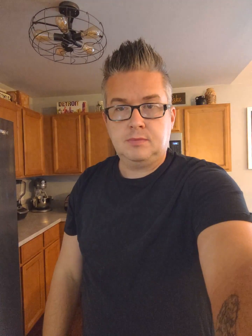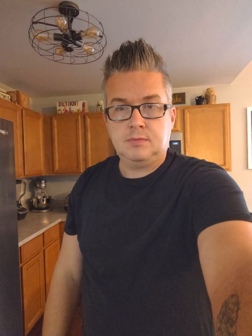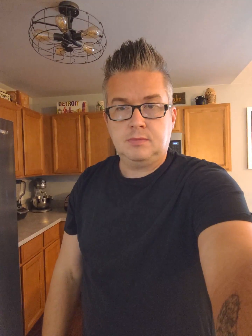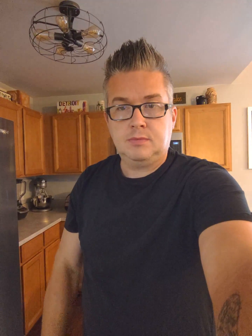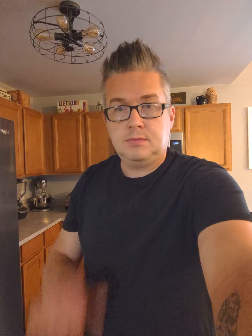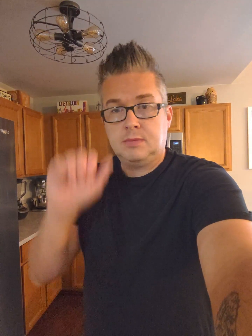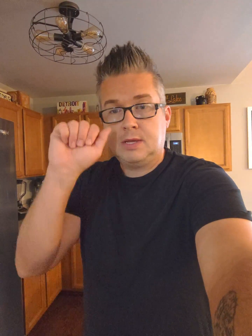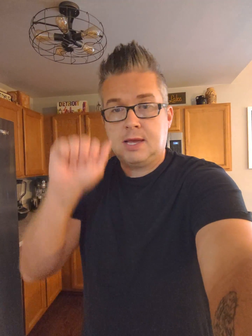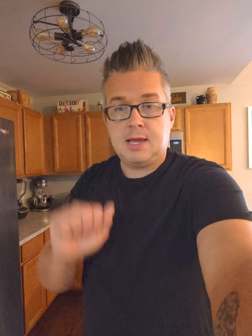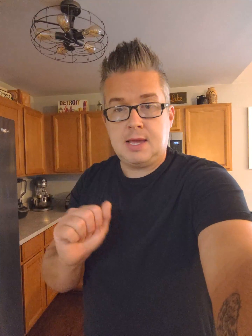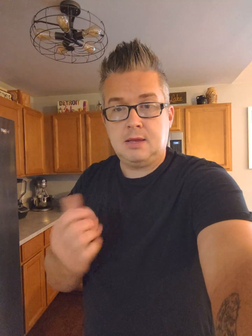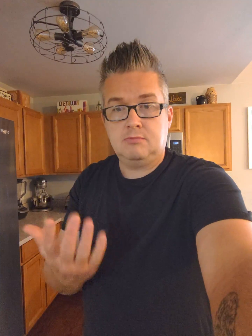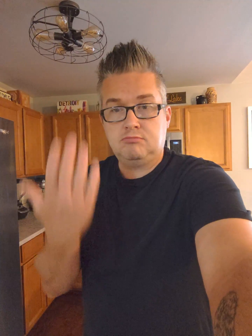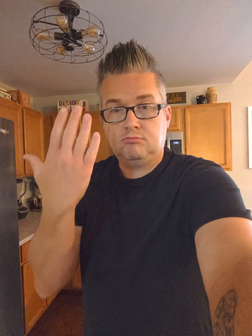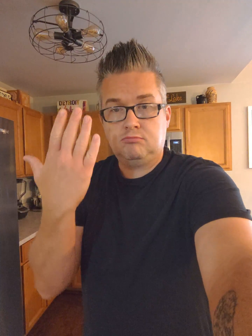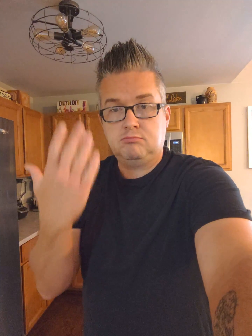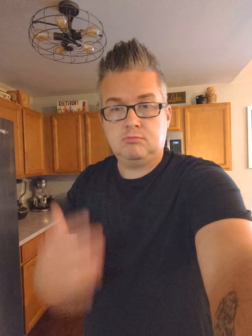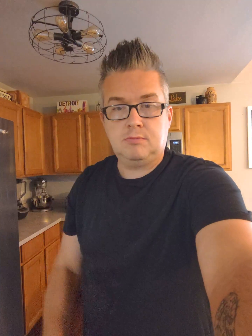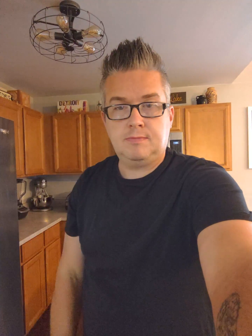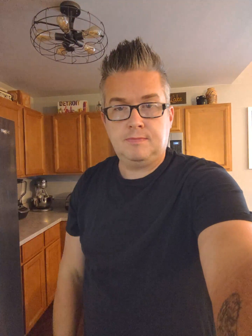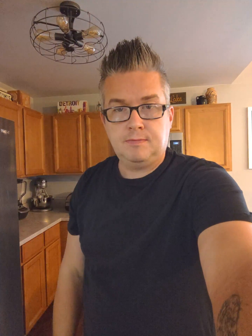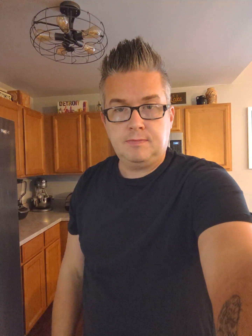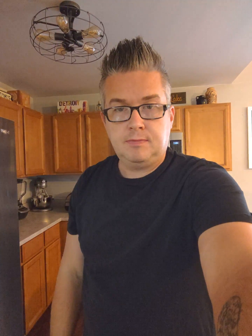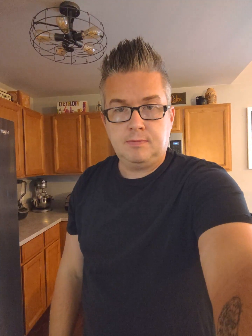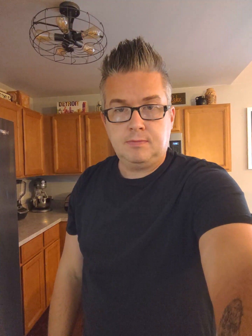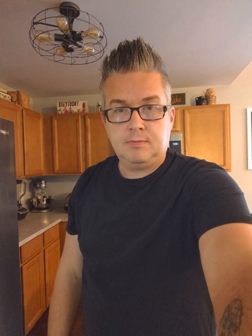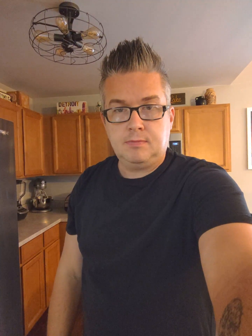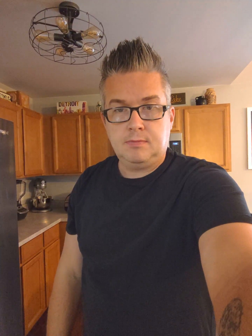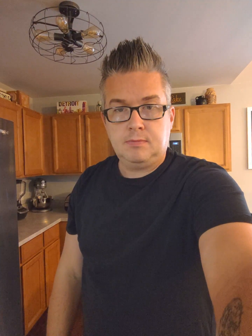gloves